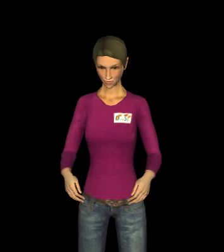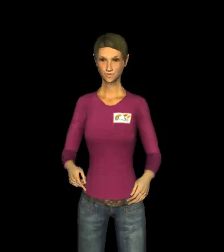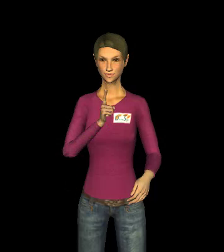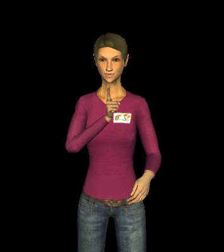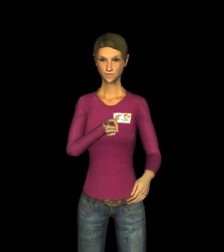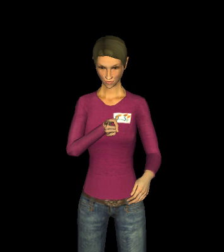طلب